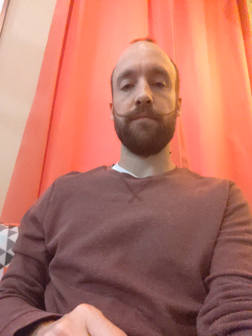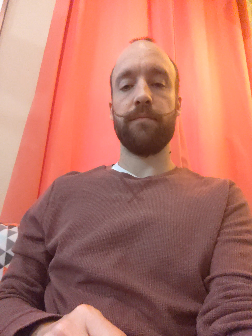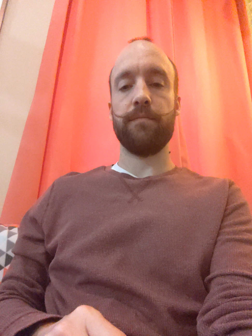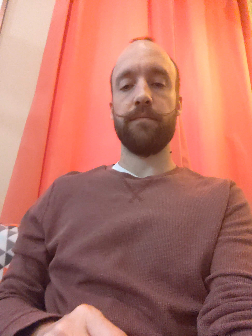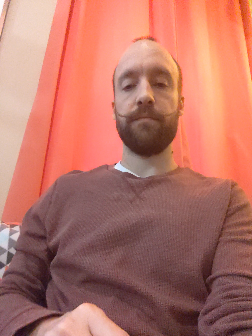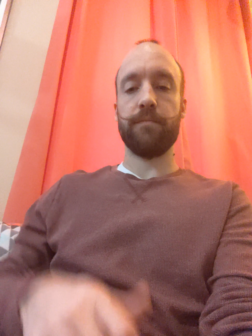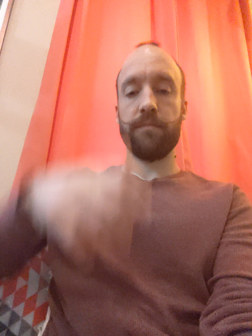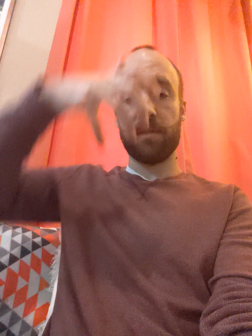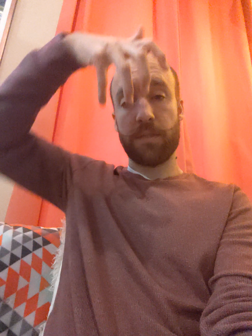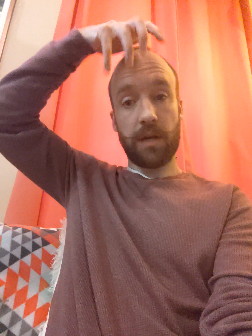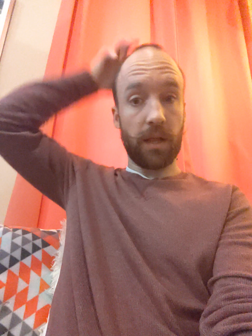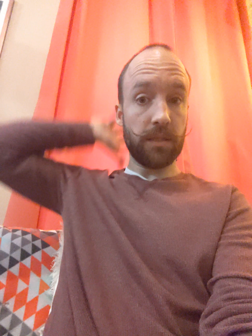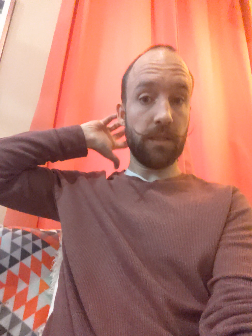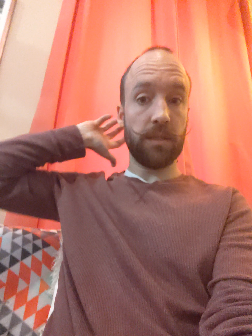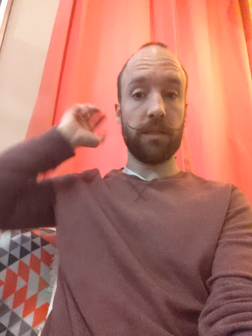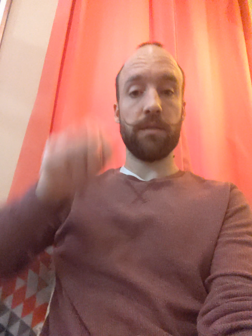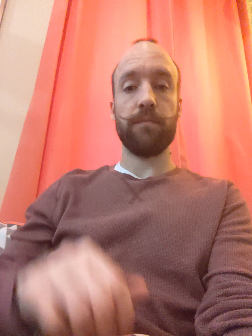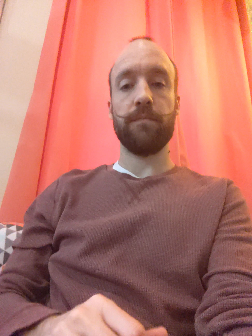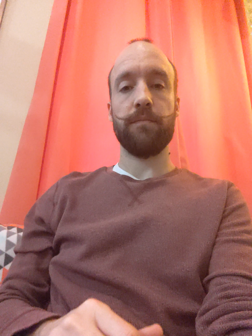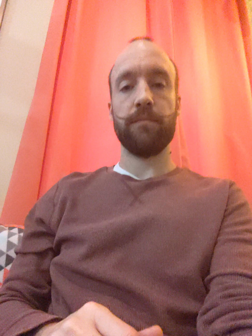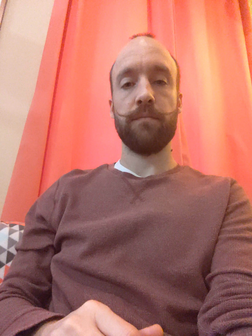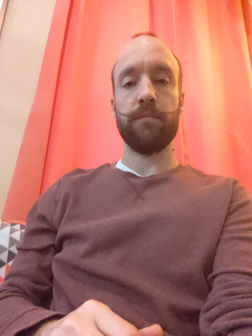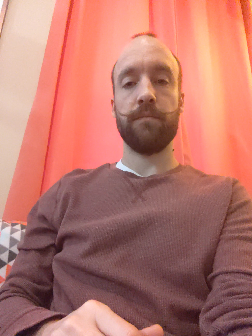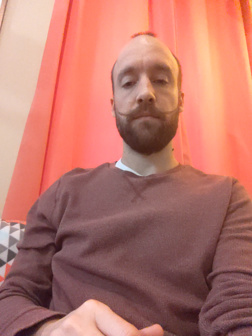lion